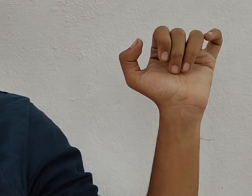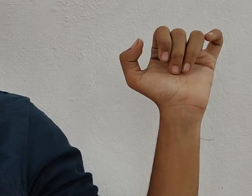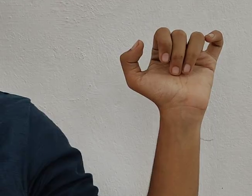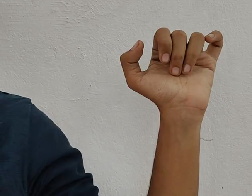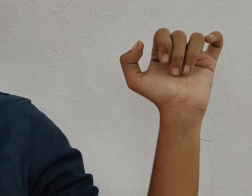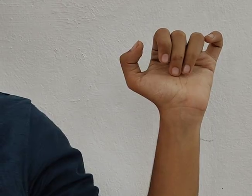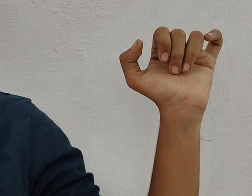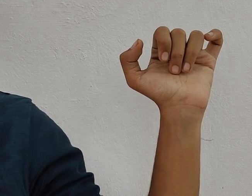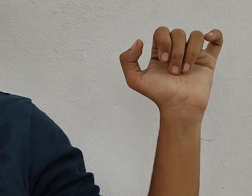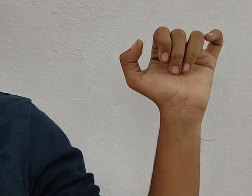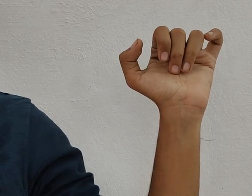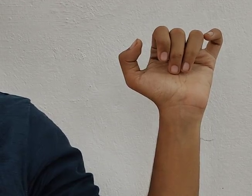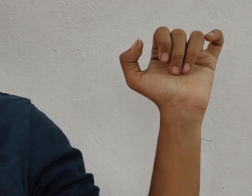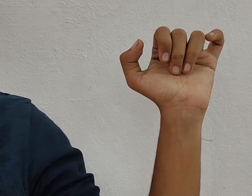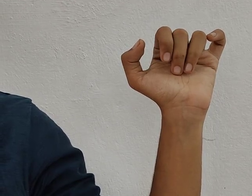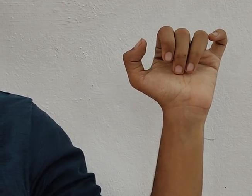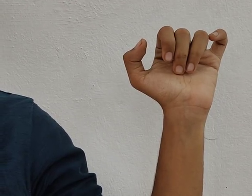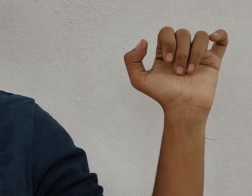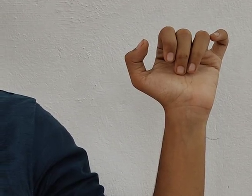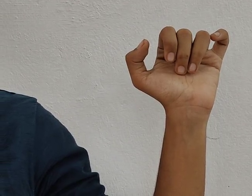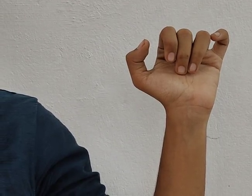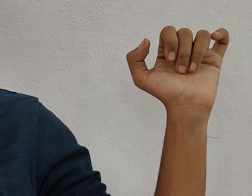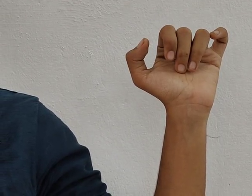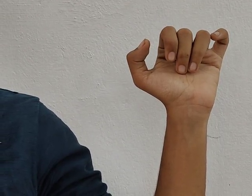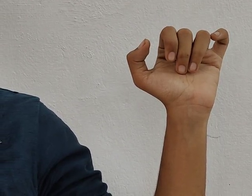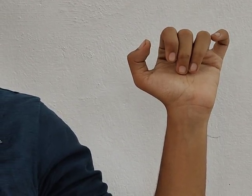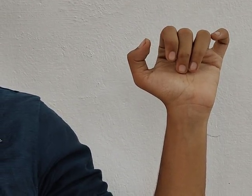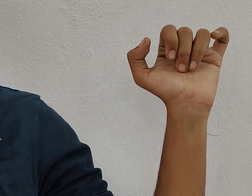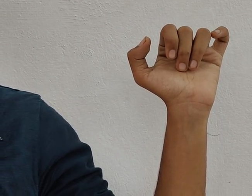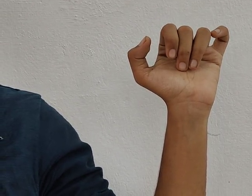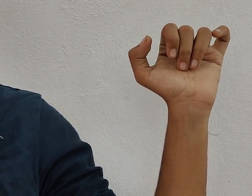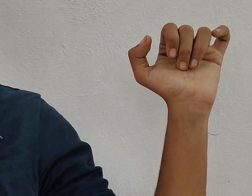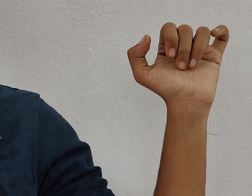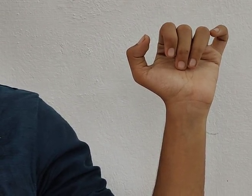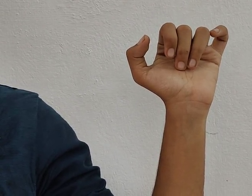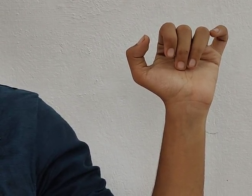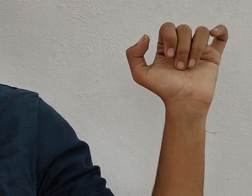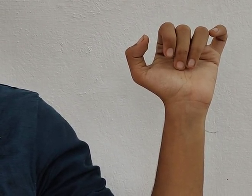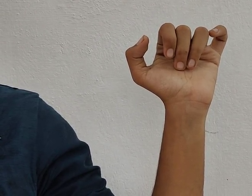ഋ